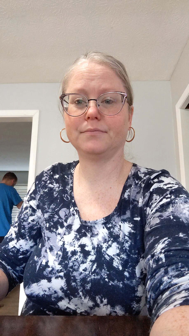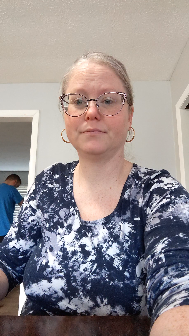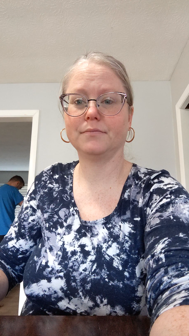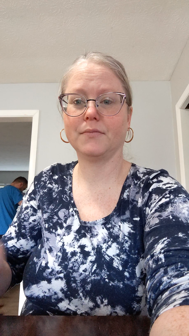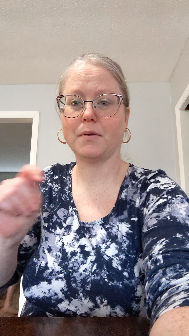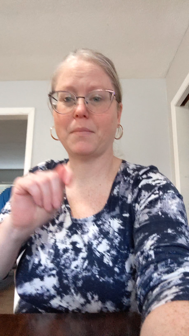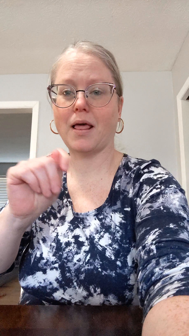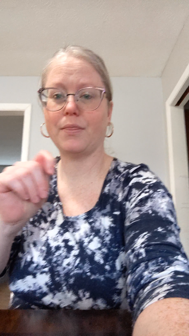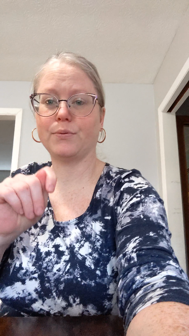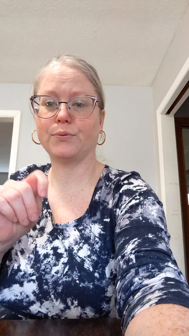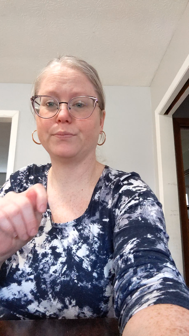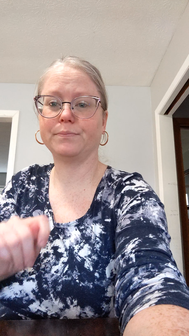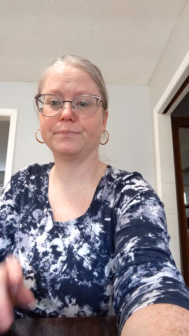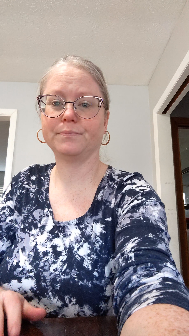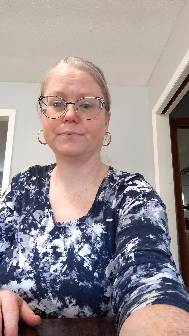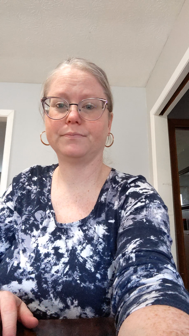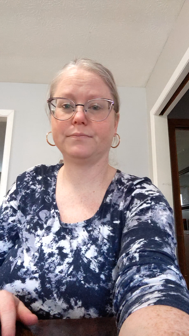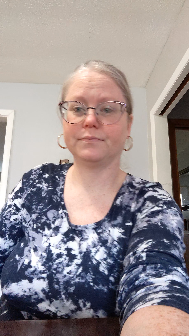bathroom